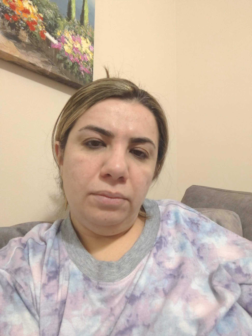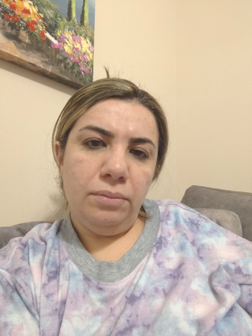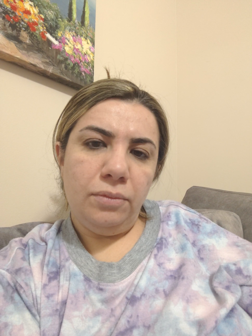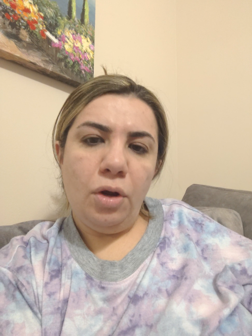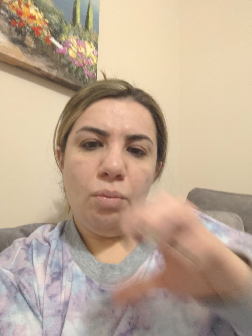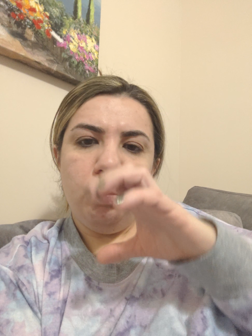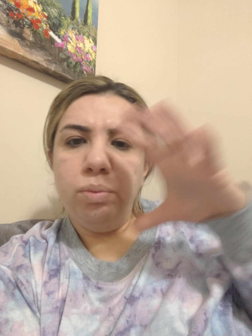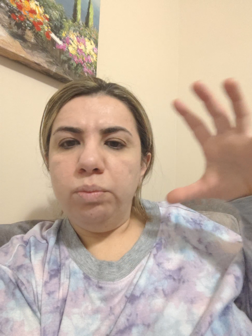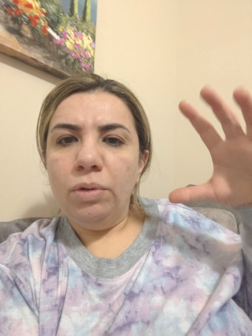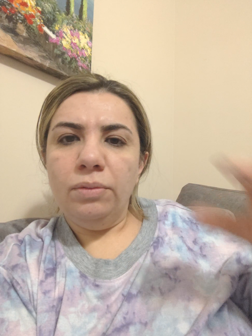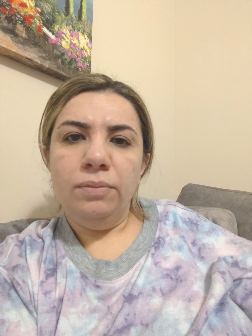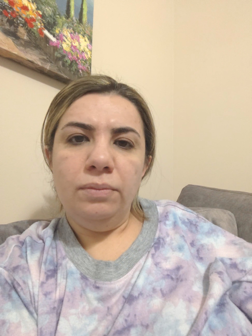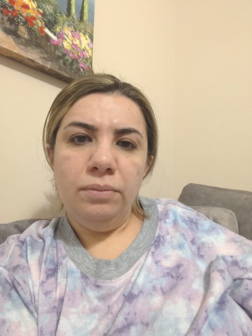balloon